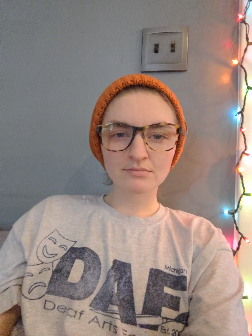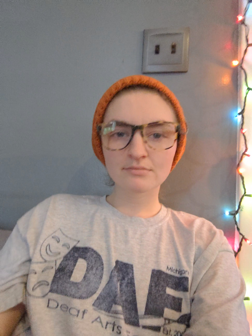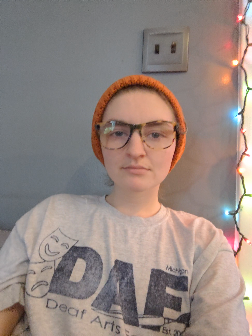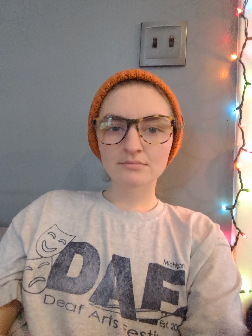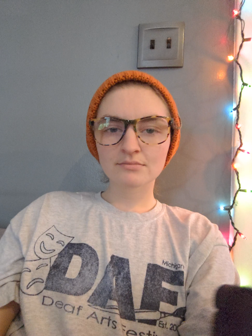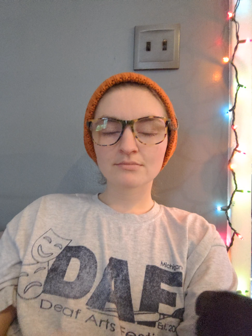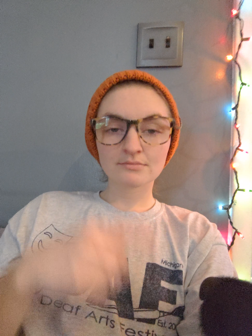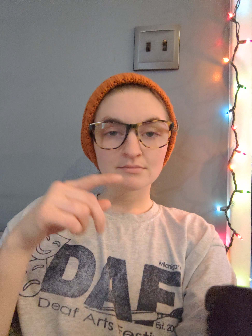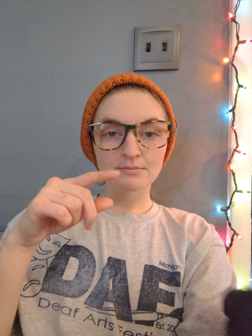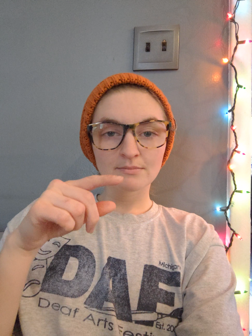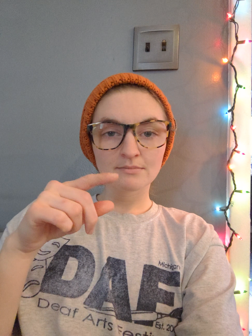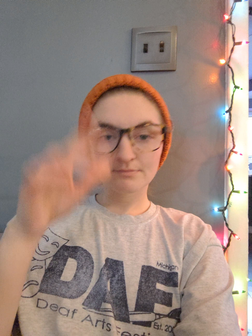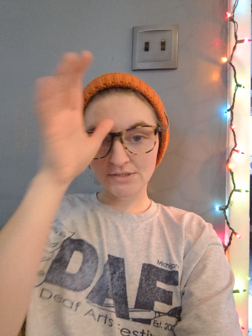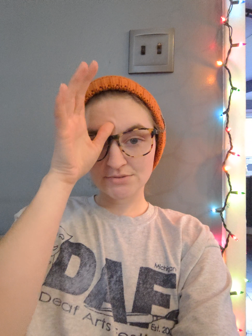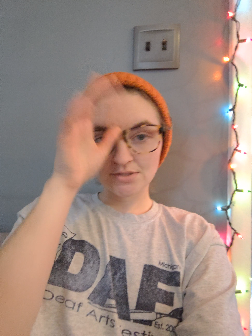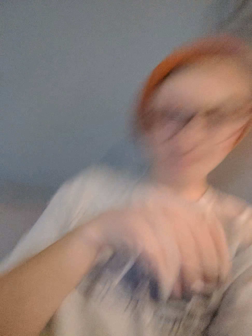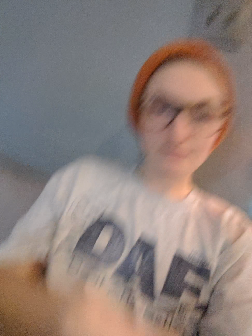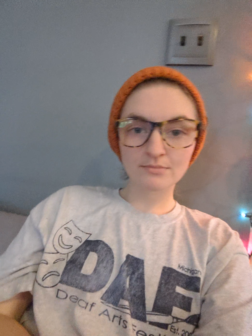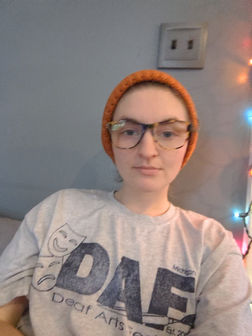dad